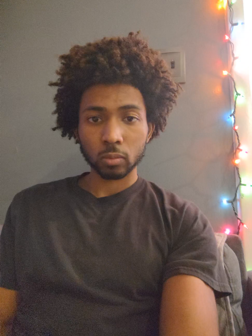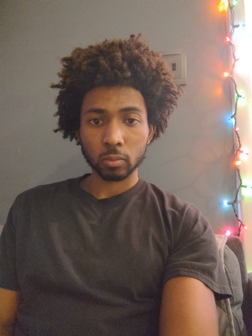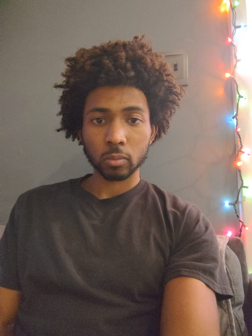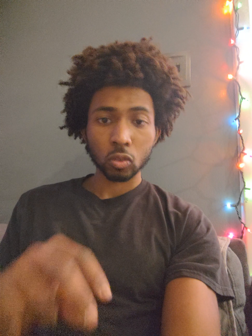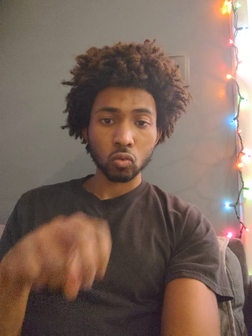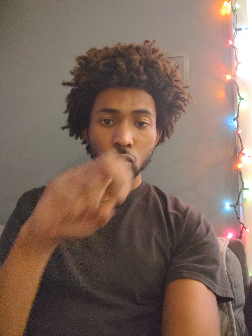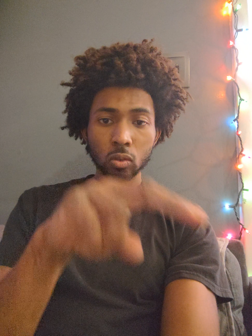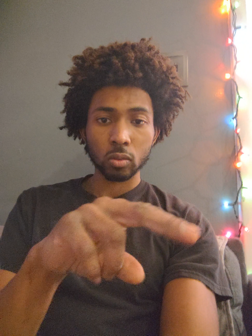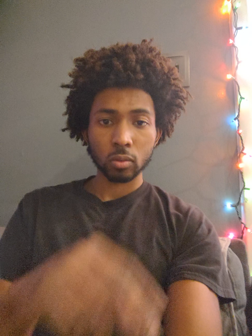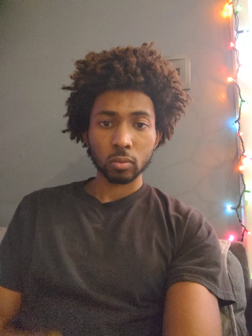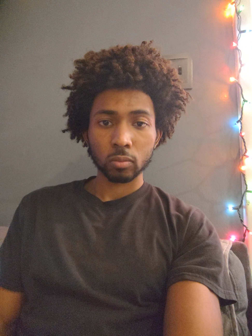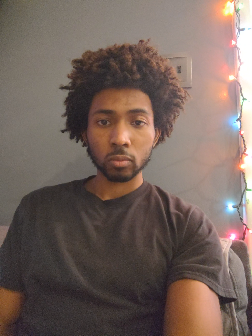jump